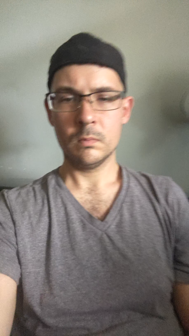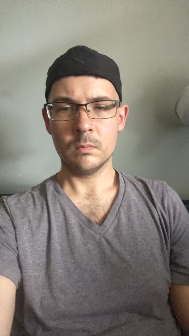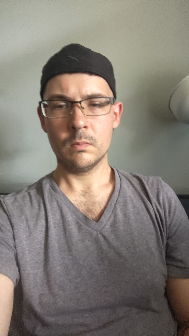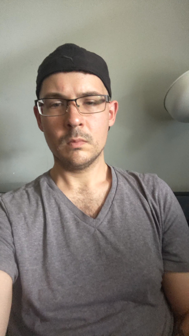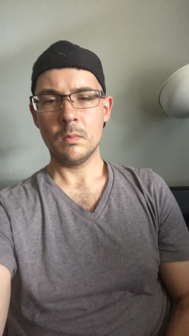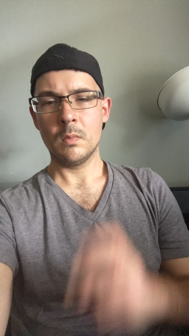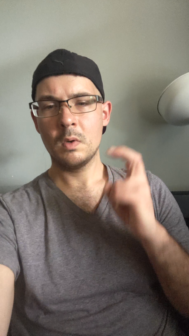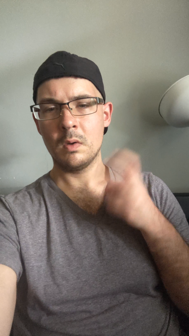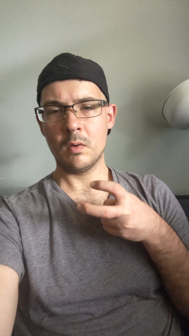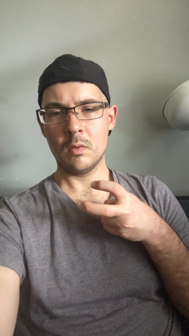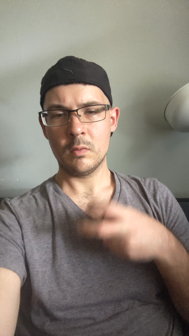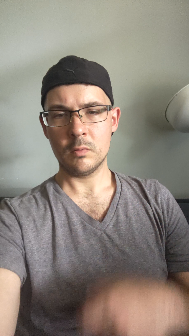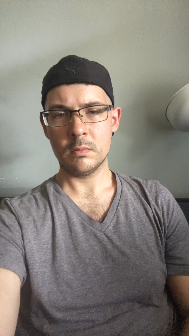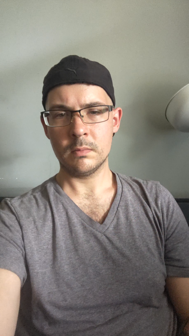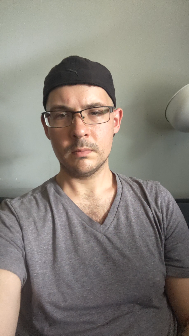hard